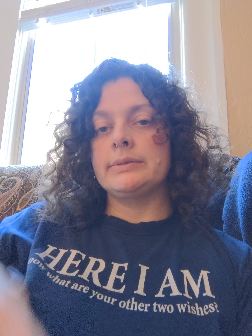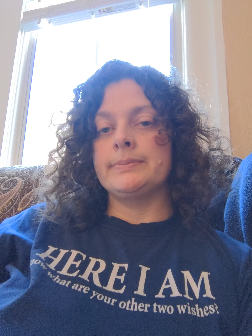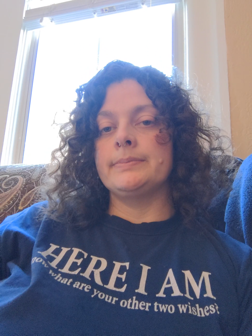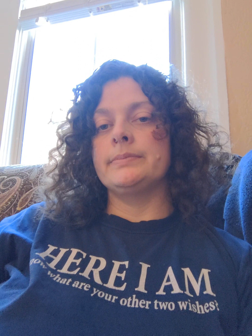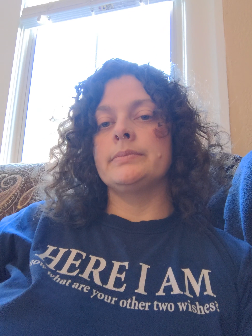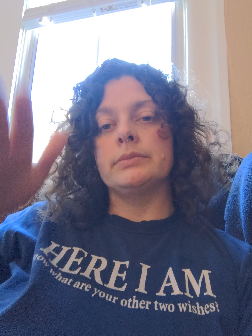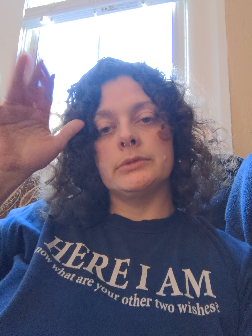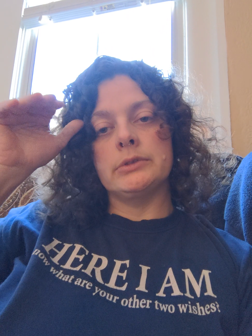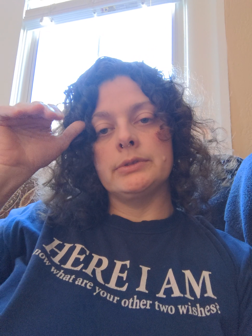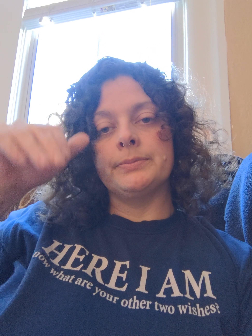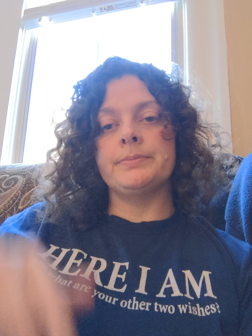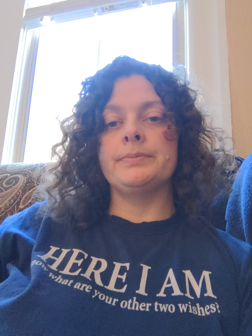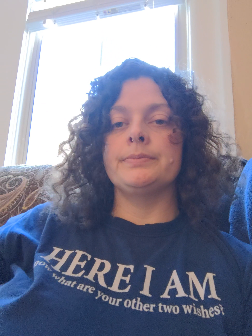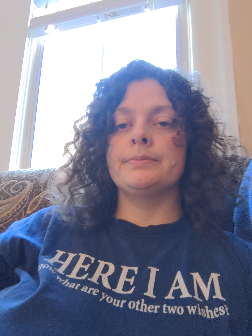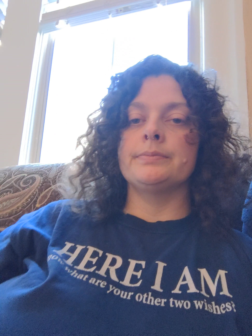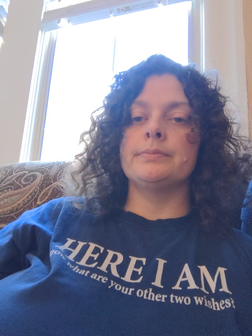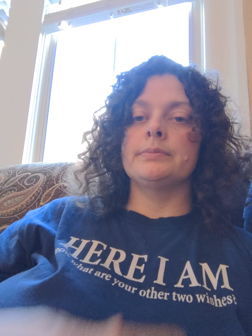donkey